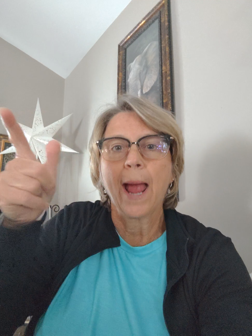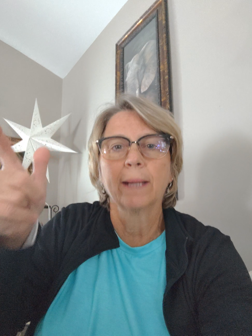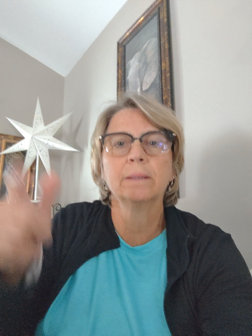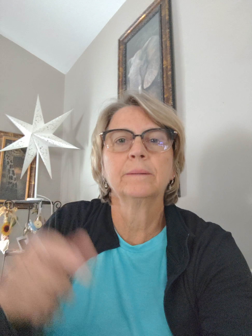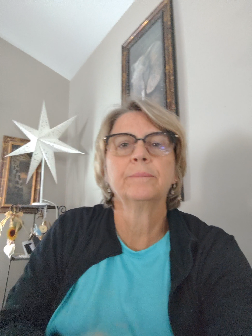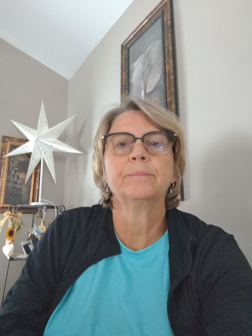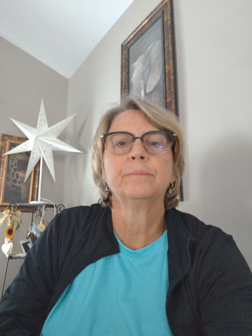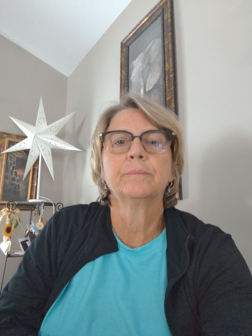awake